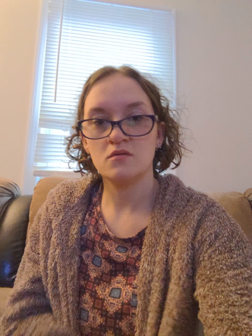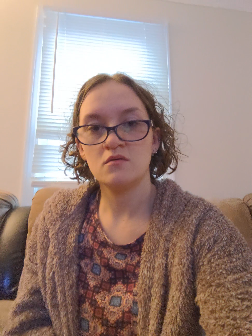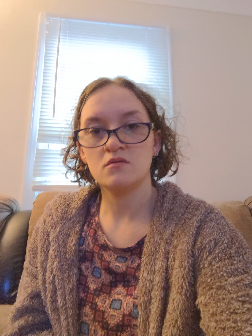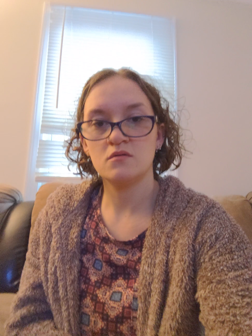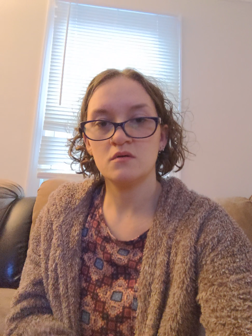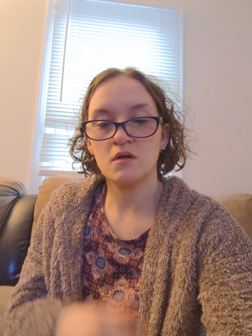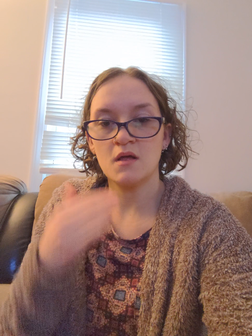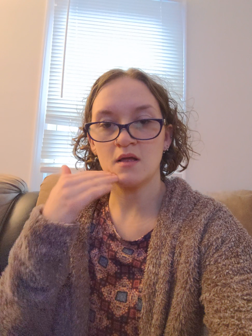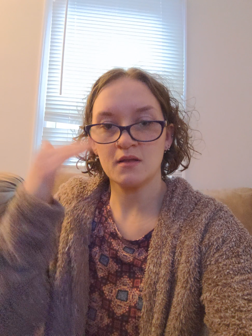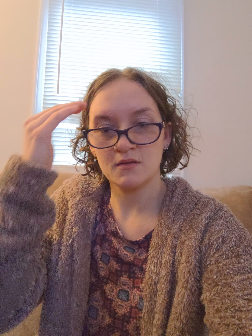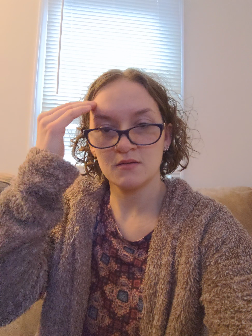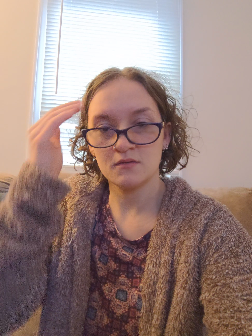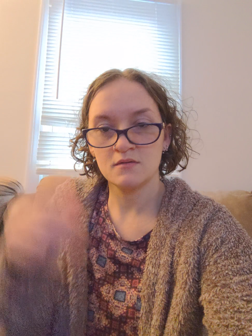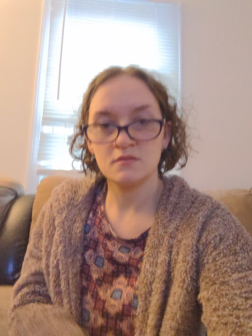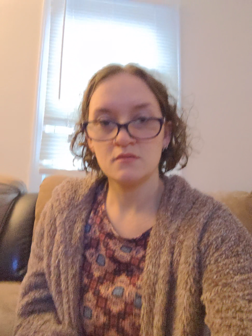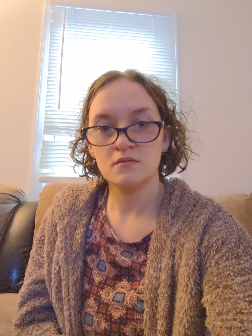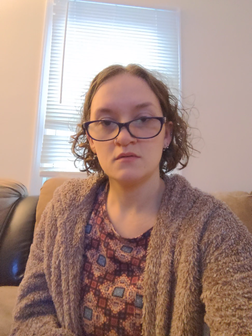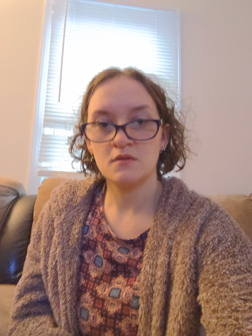head